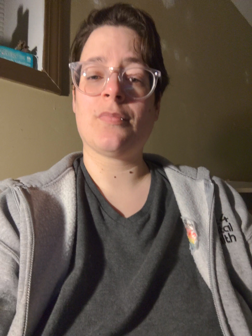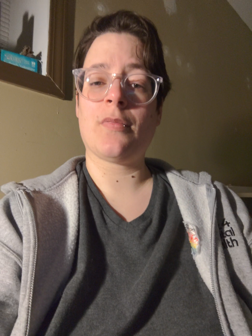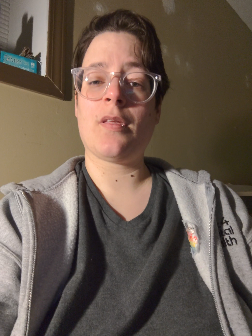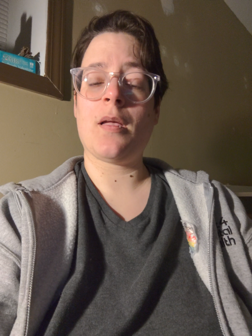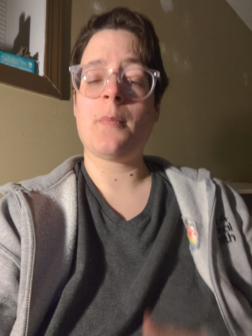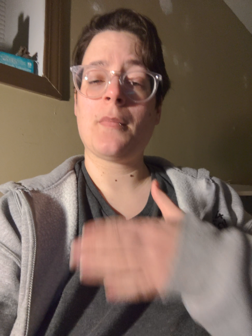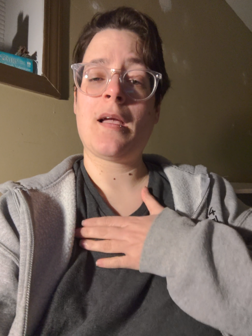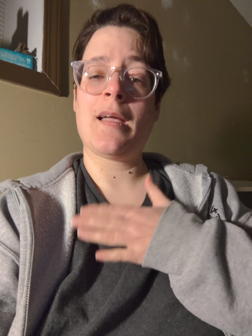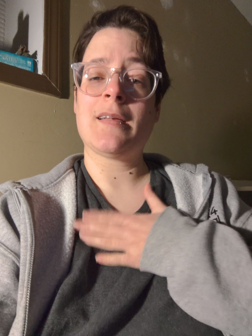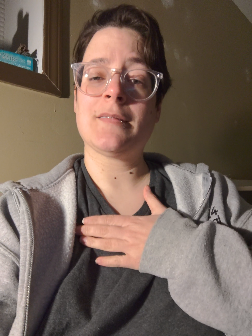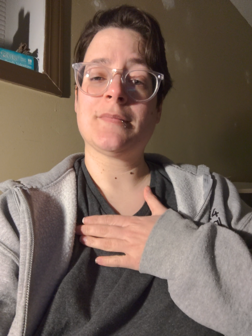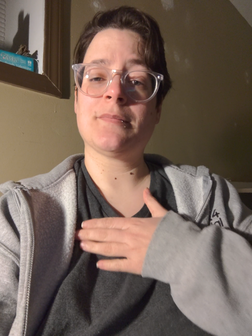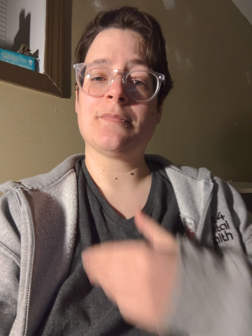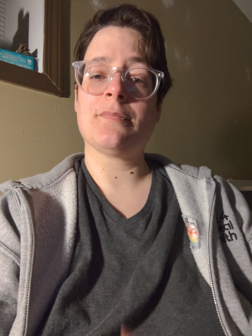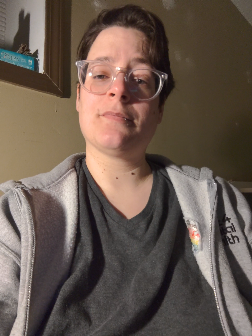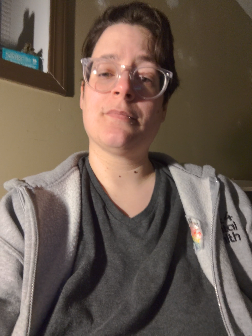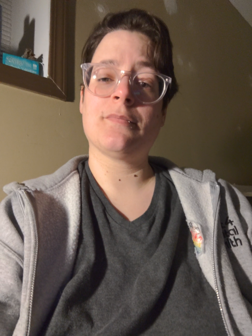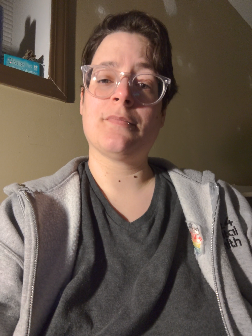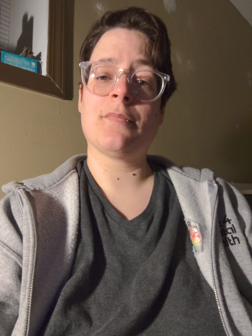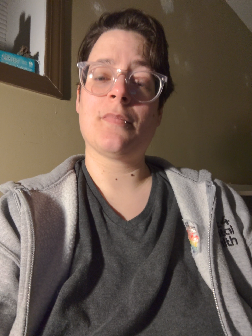my